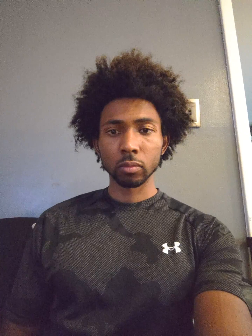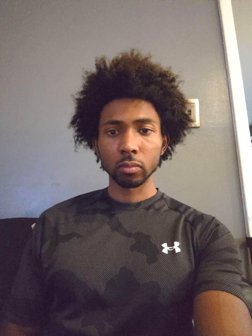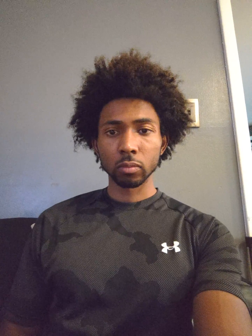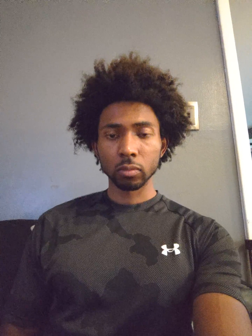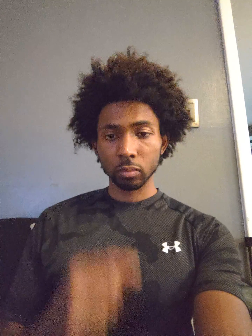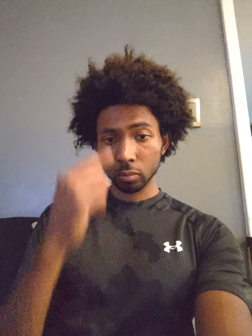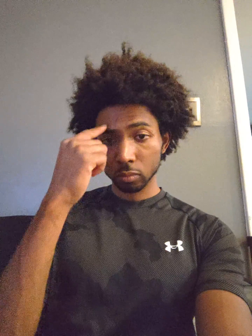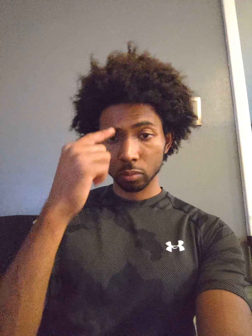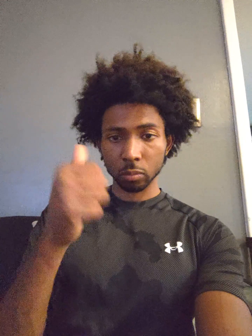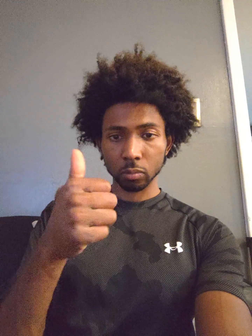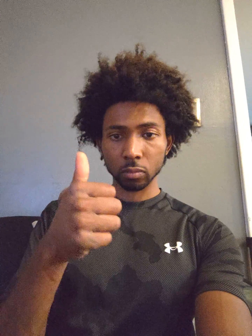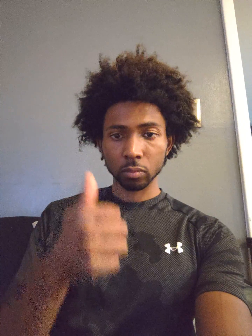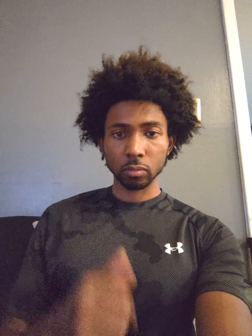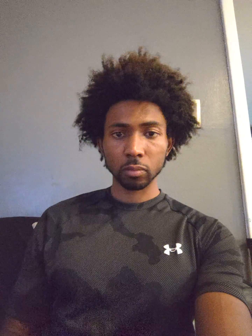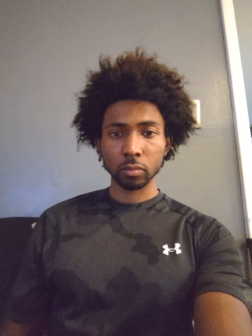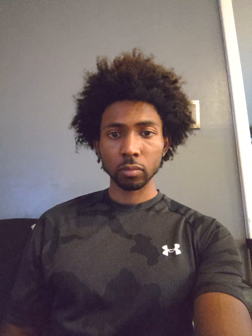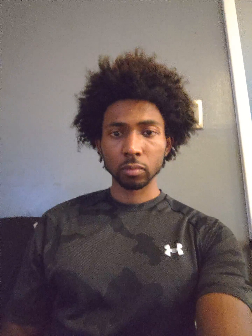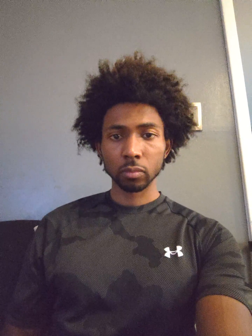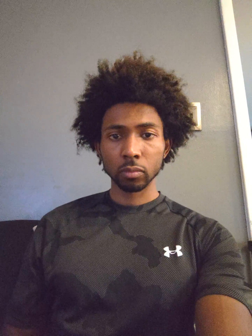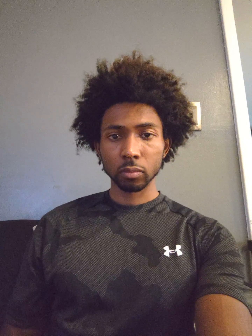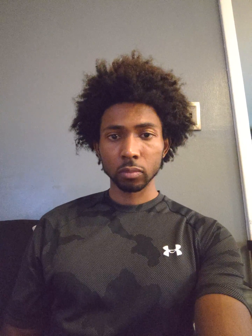dime